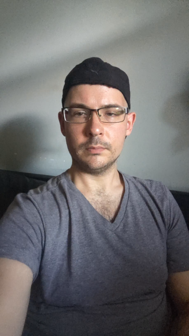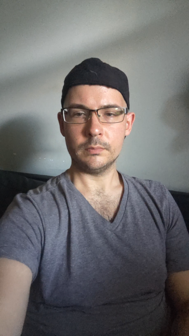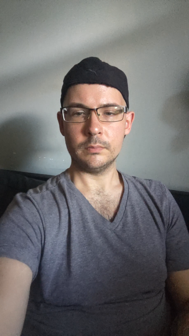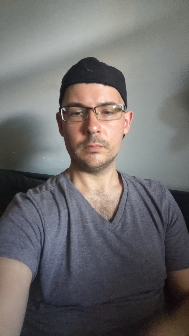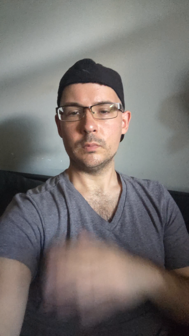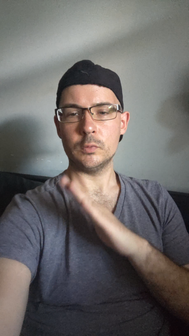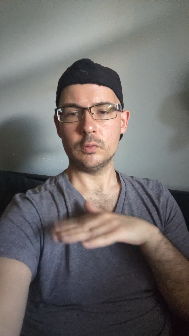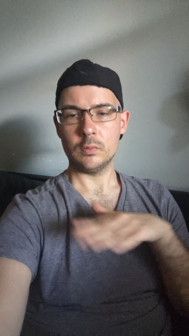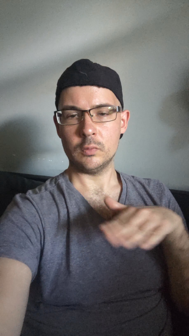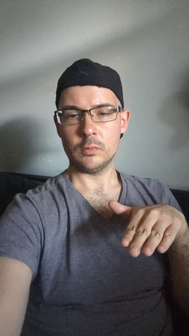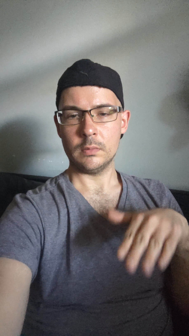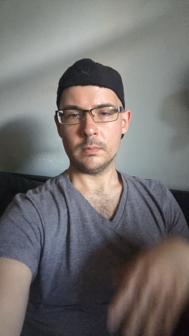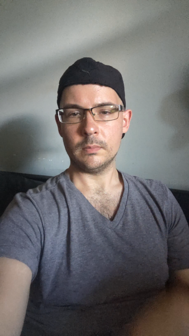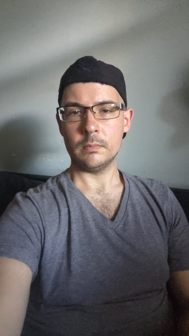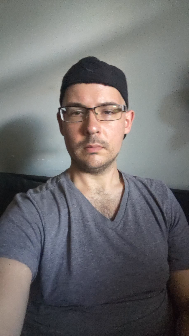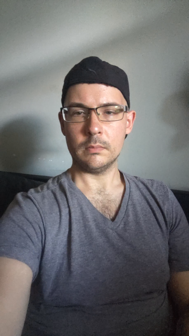children